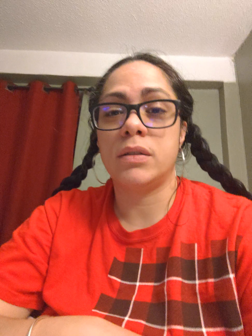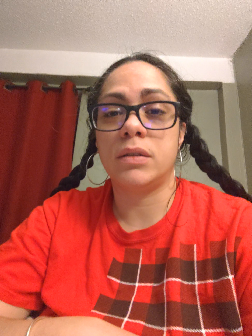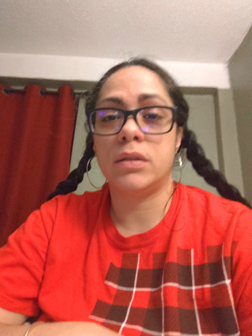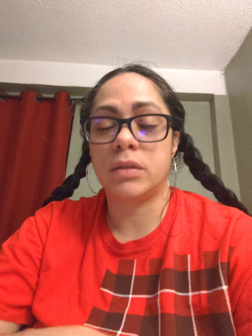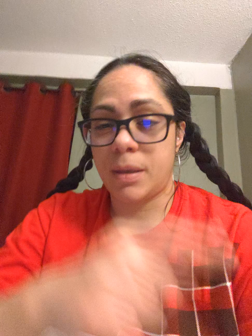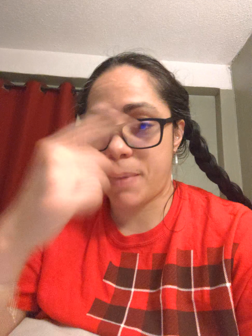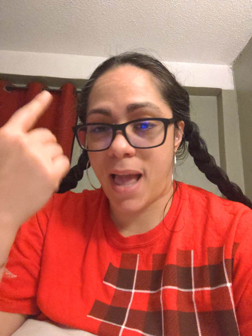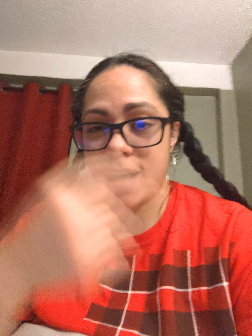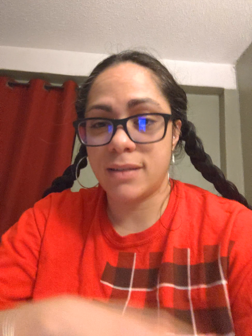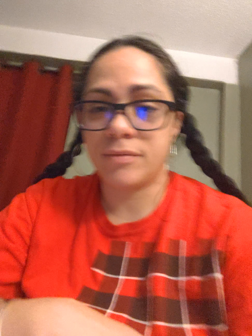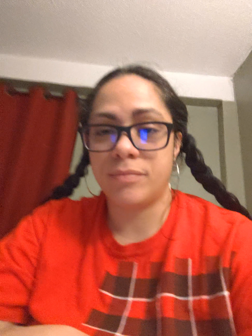black